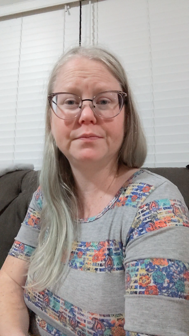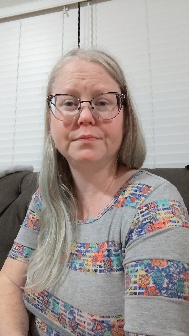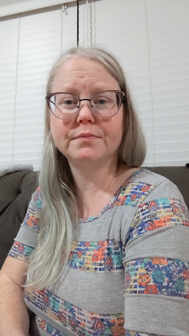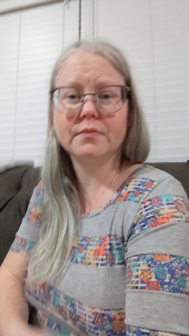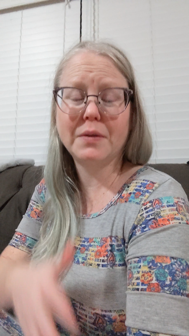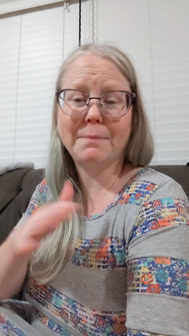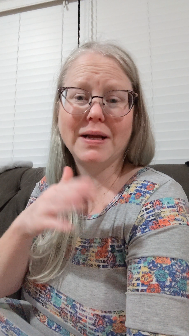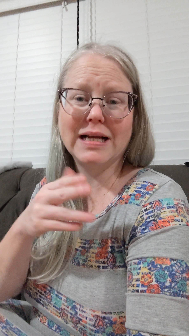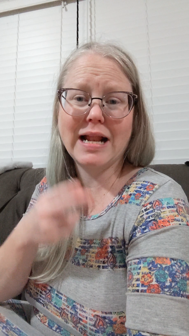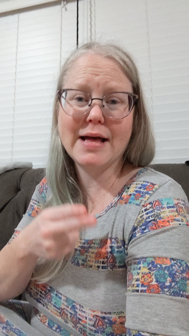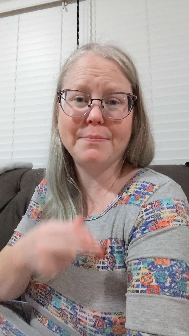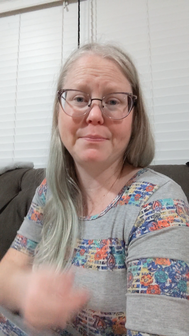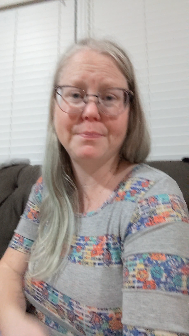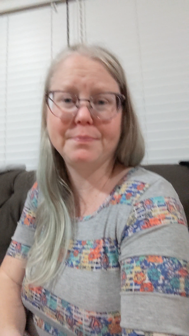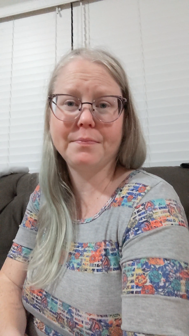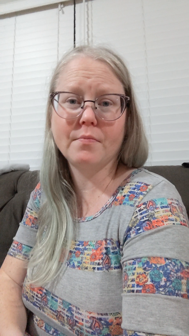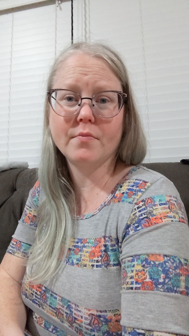pet's name